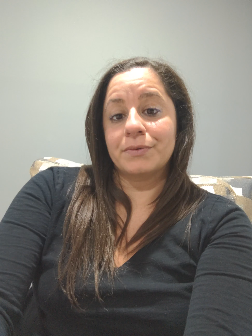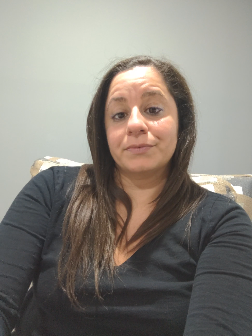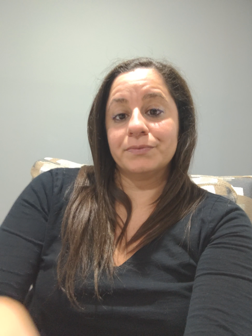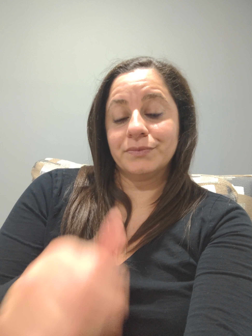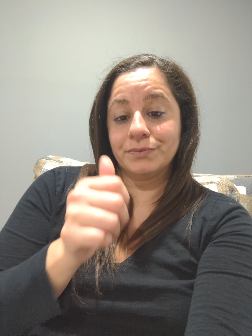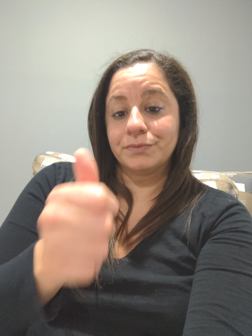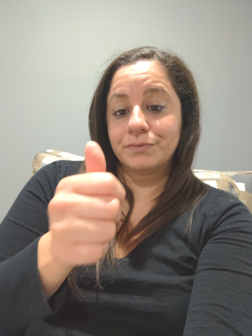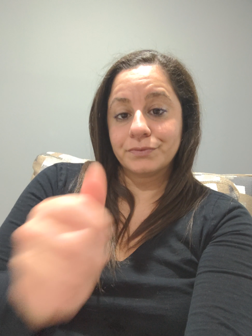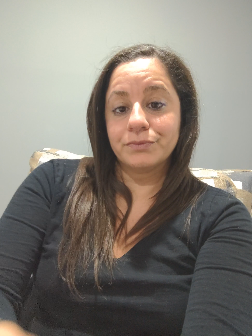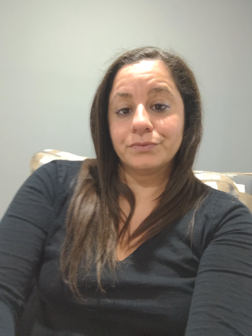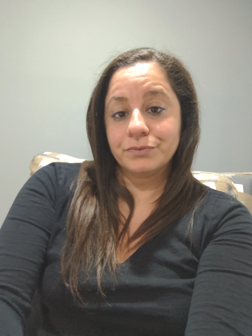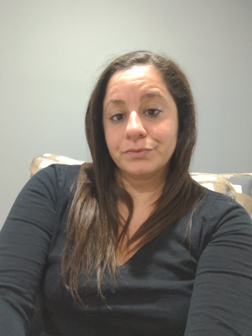yourself